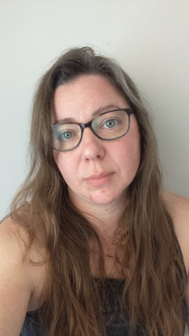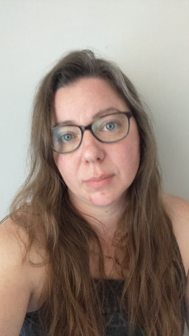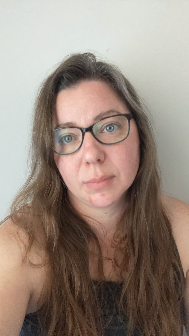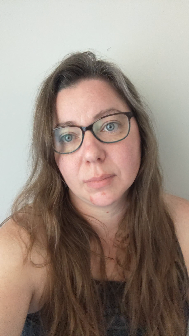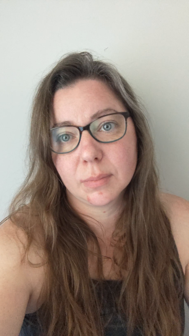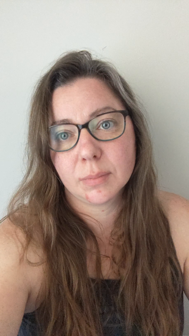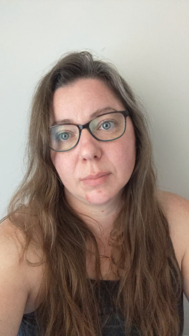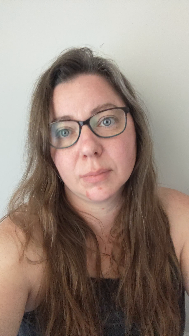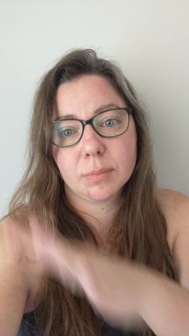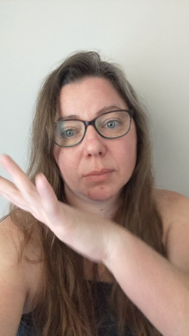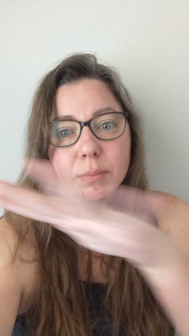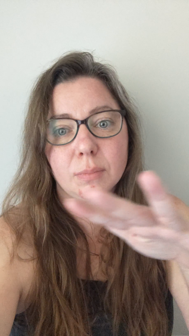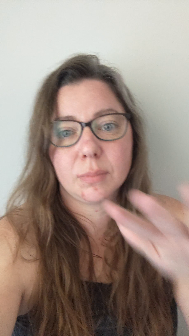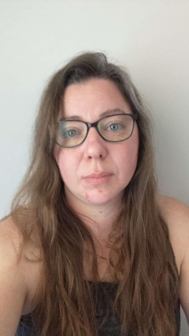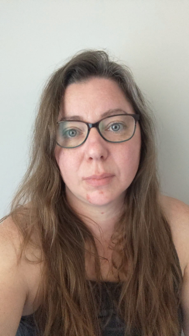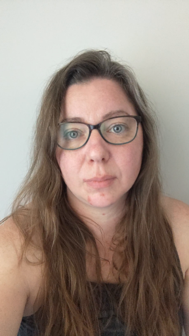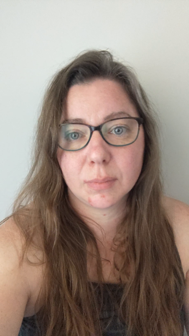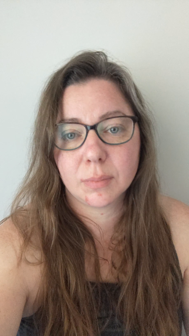full